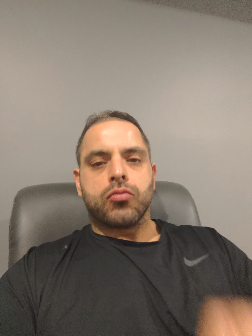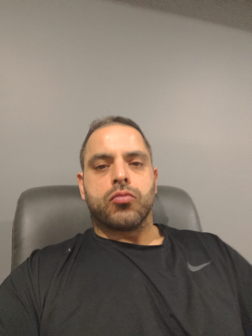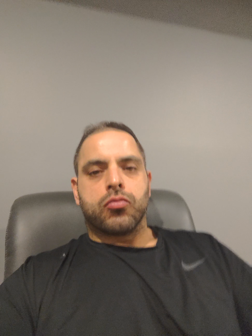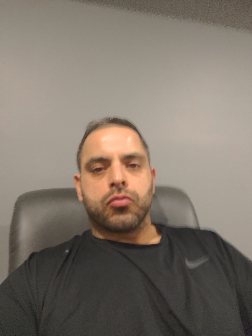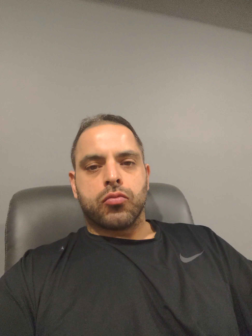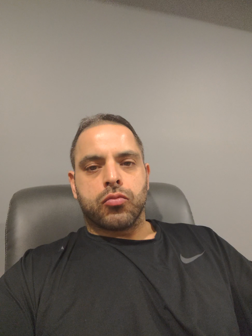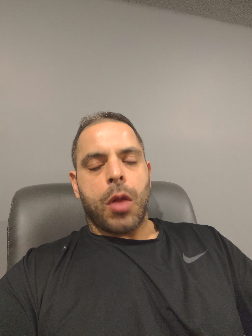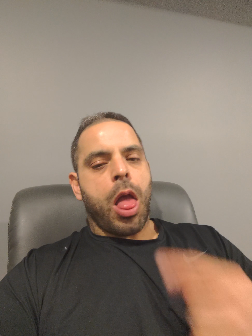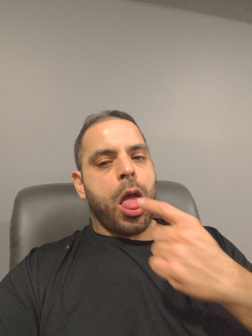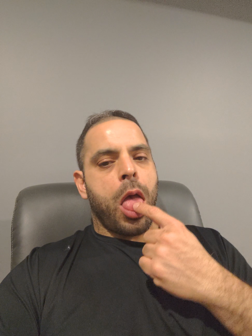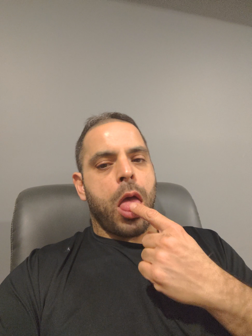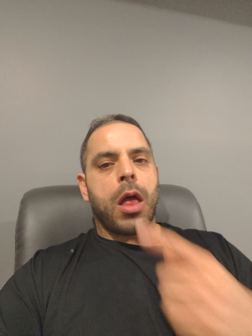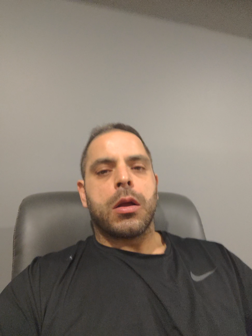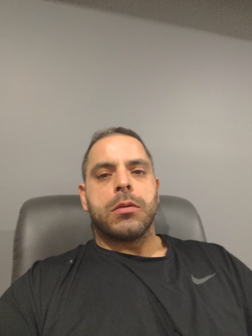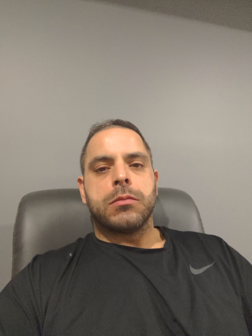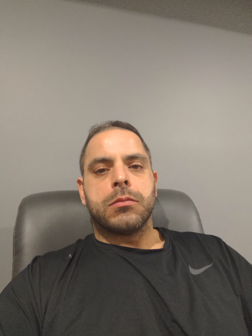tongue